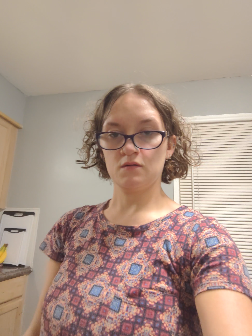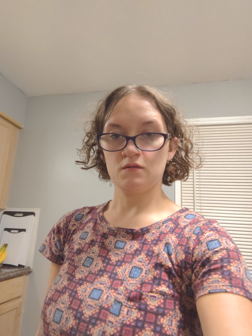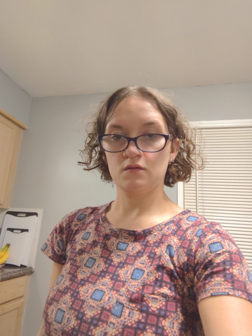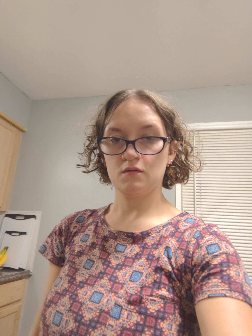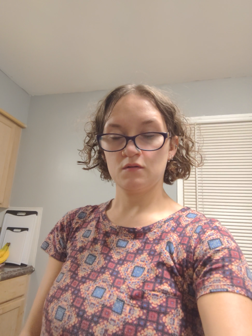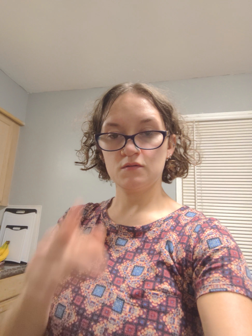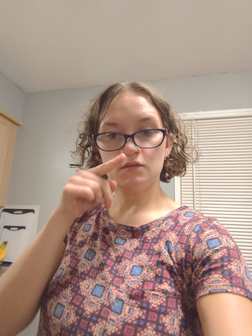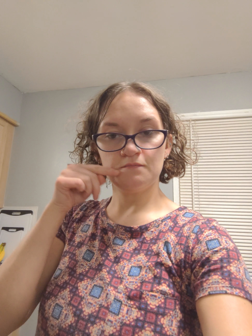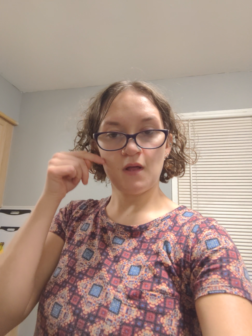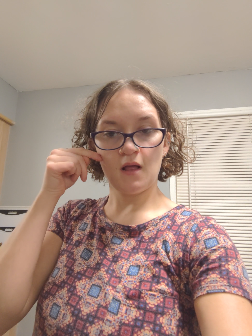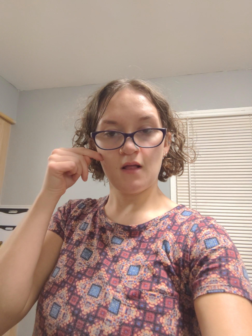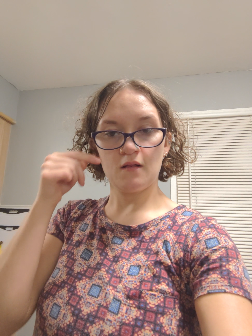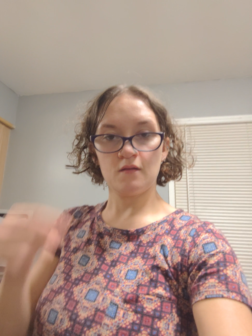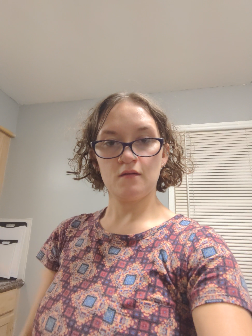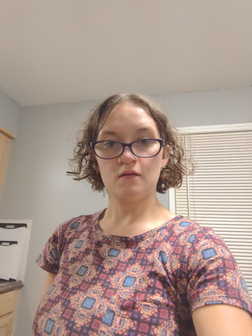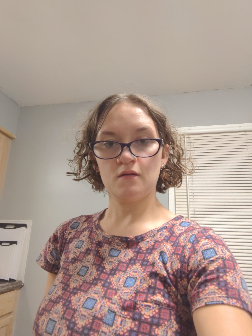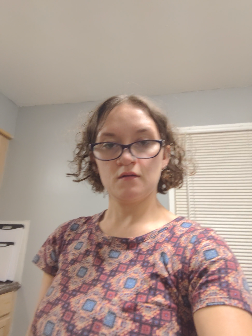smile